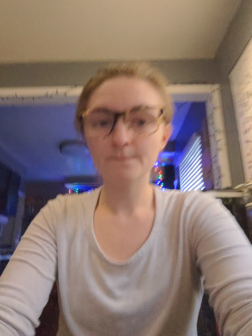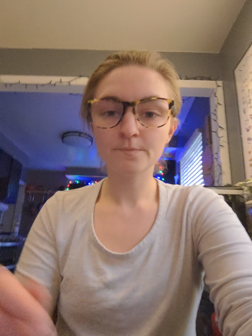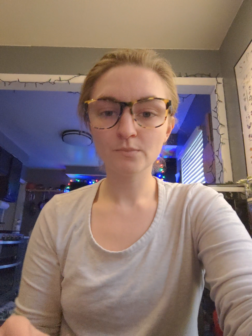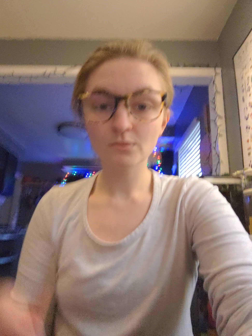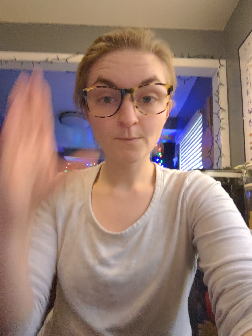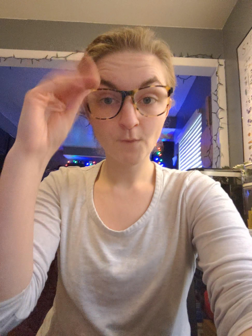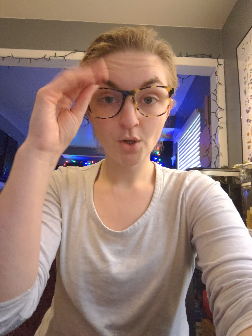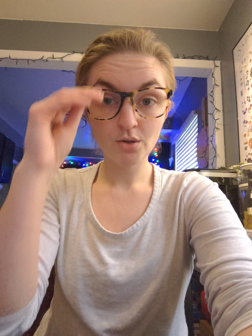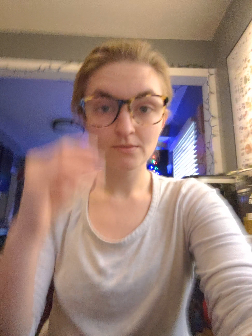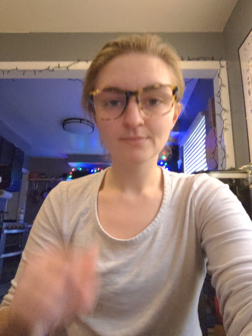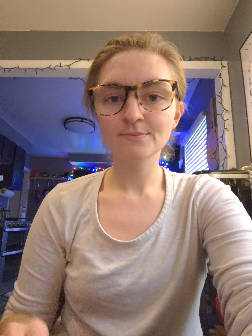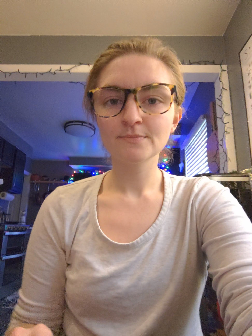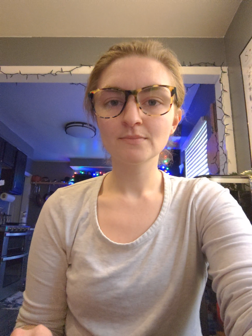boy